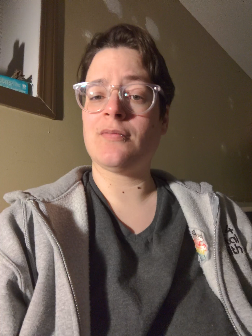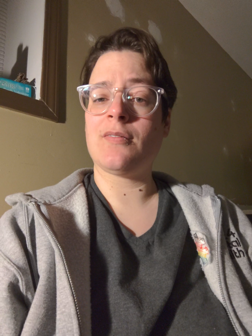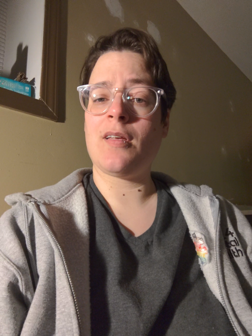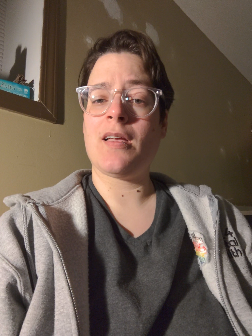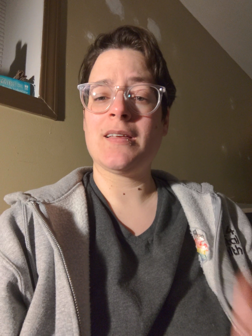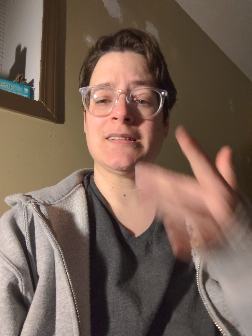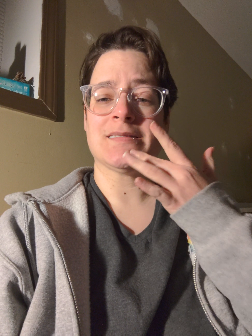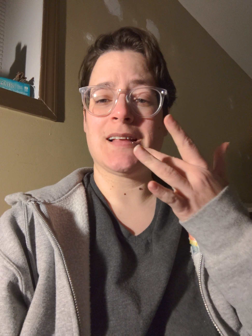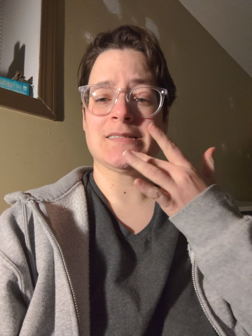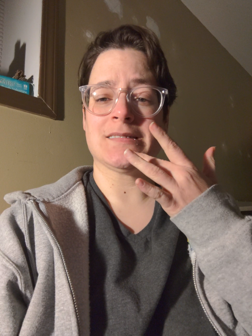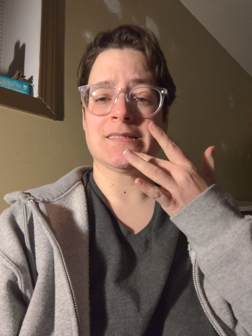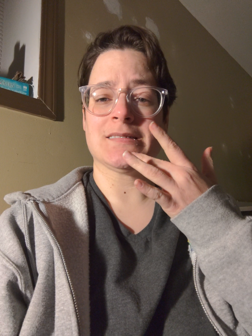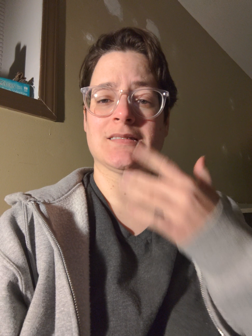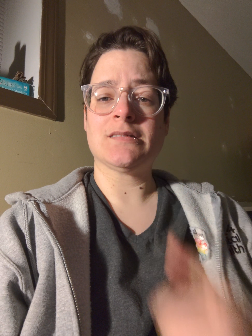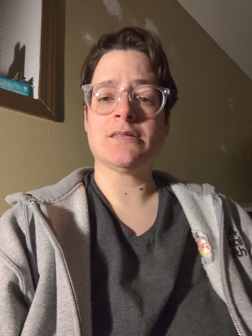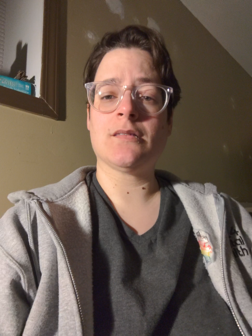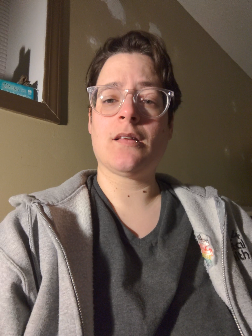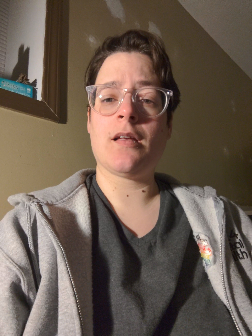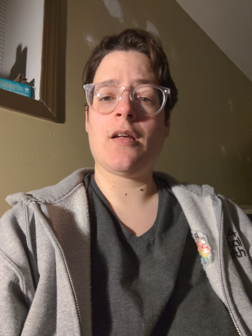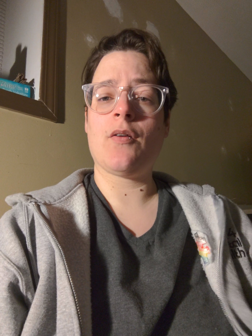taste